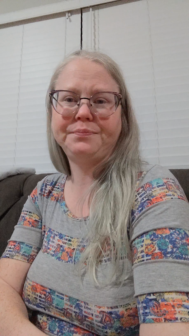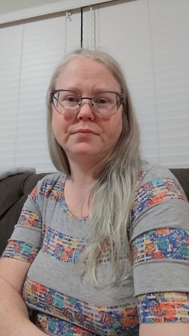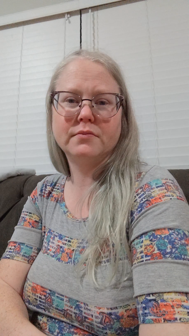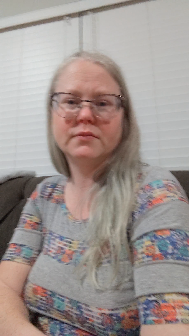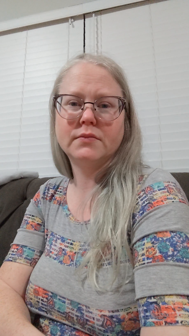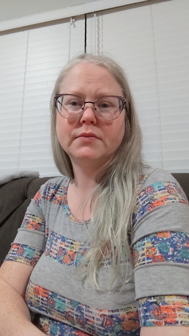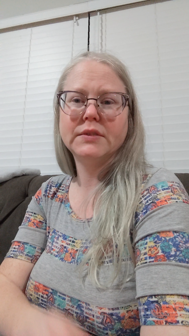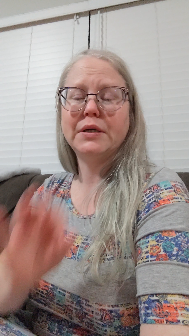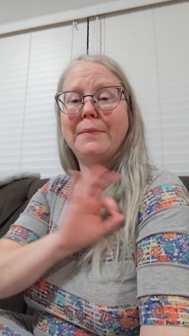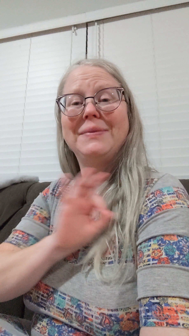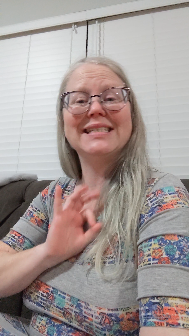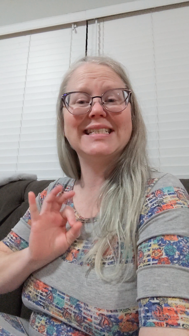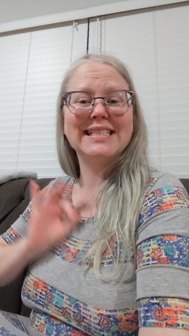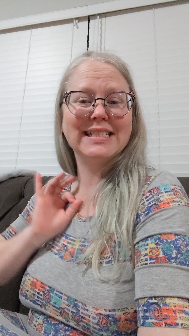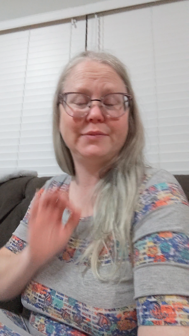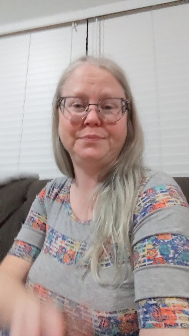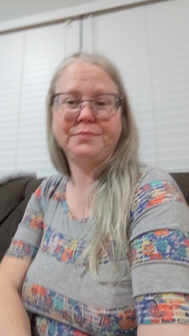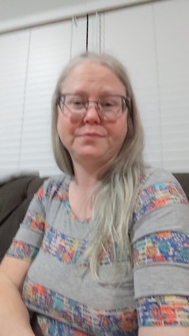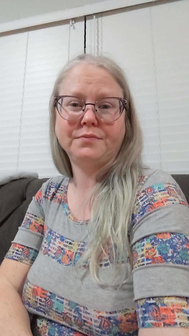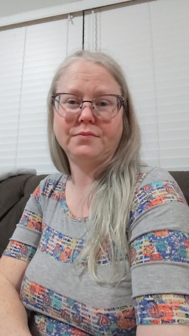beads